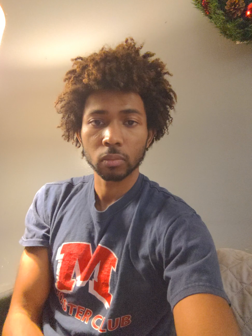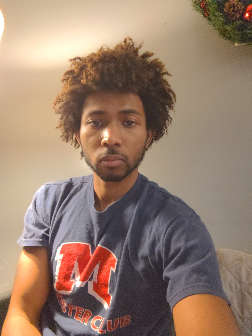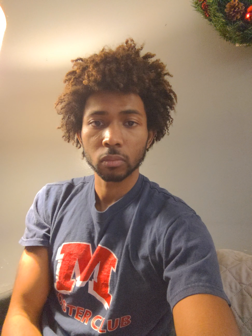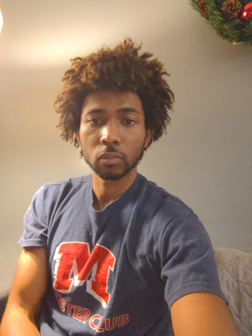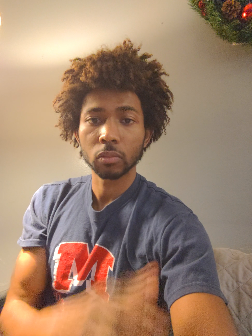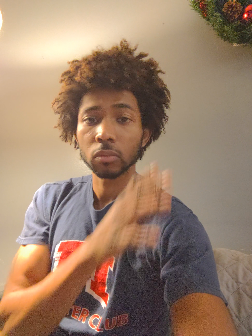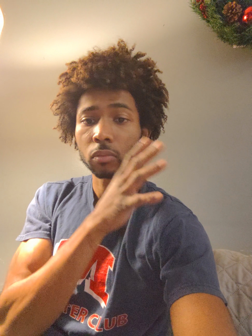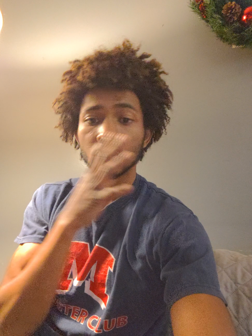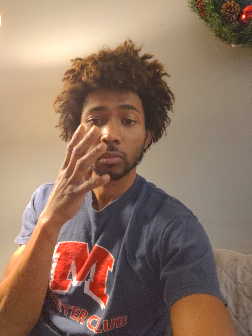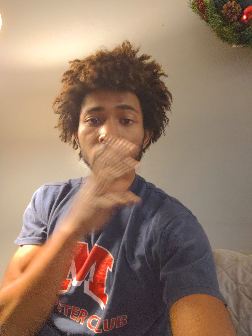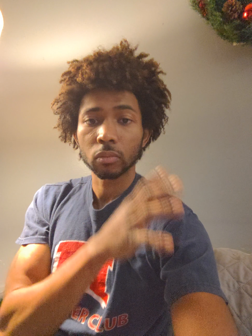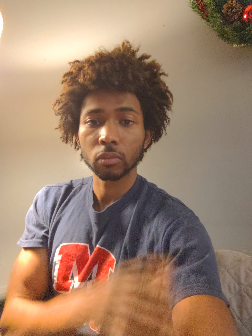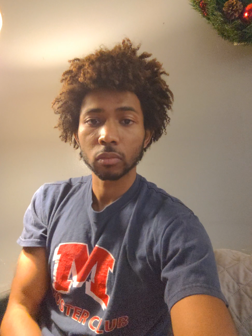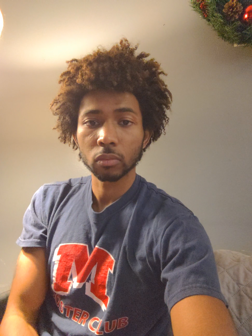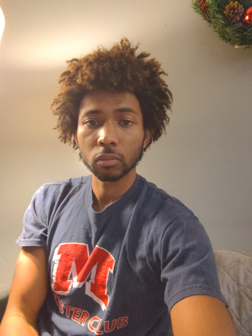farm